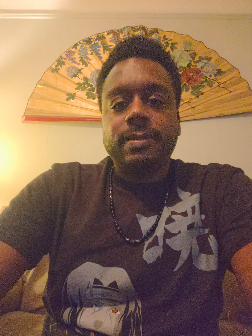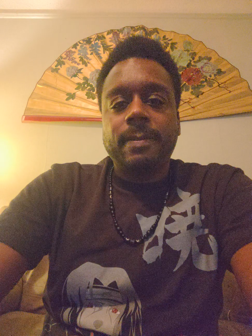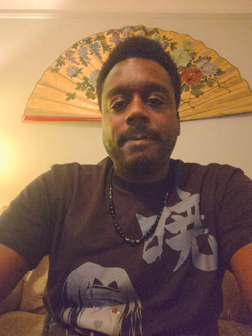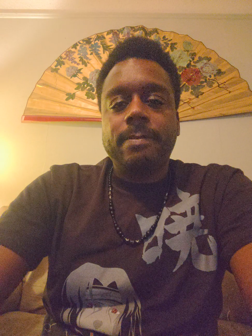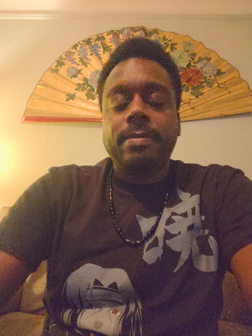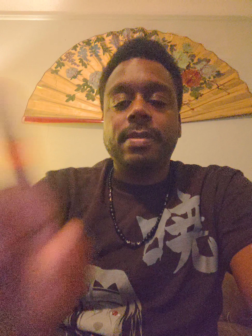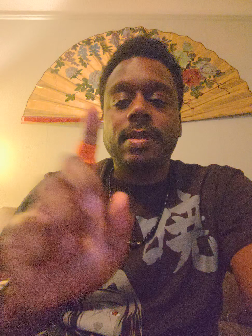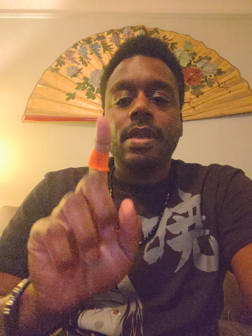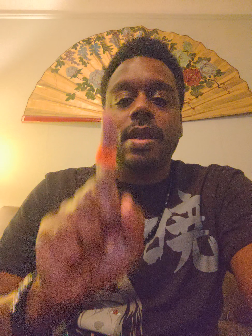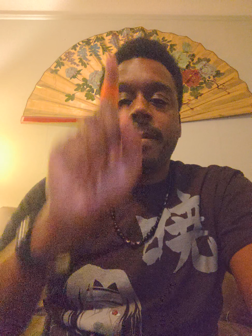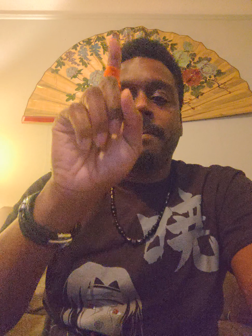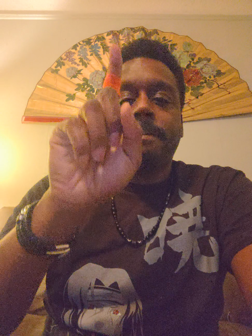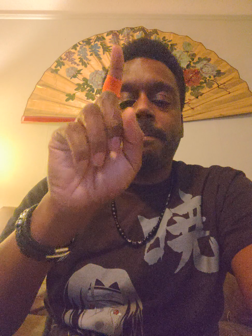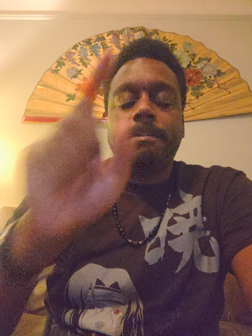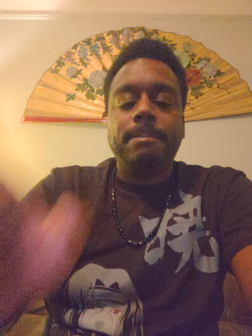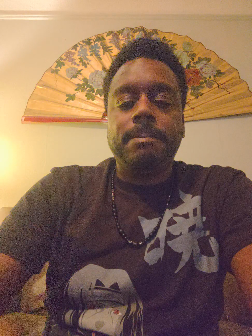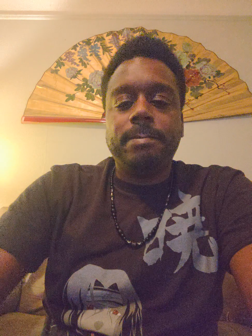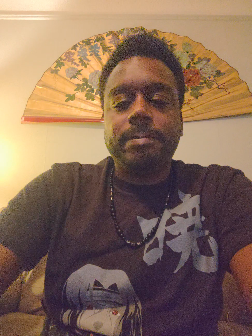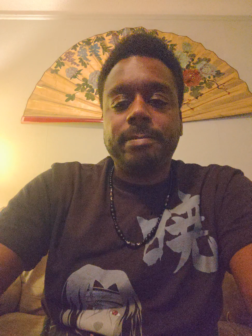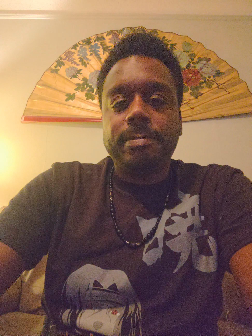up